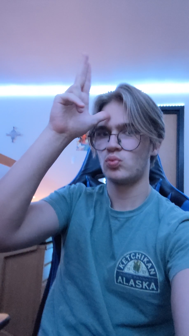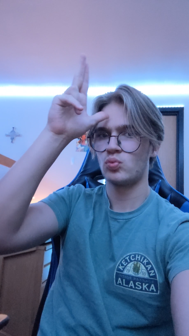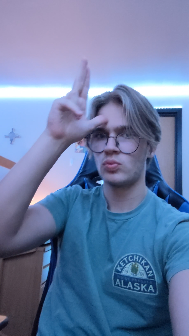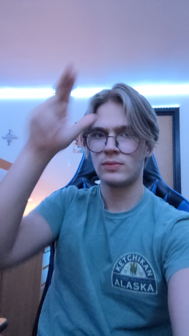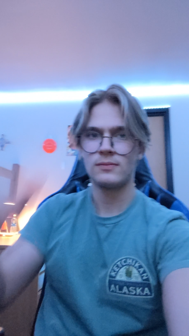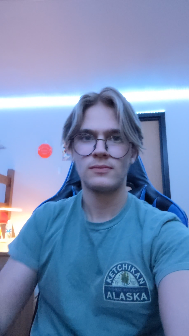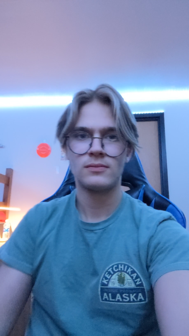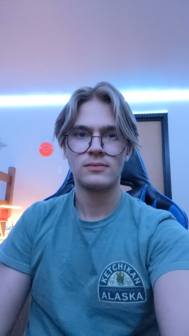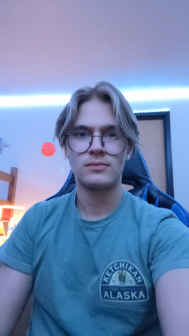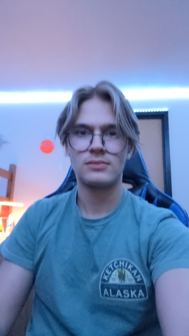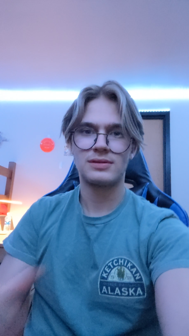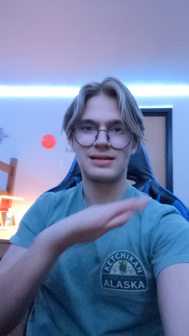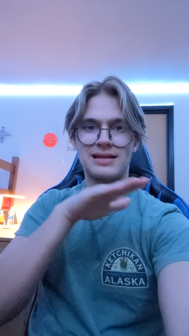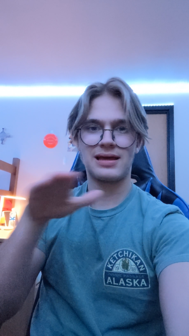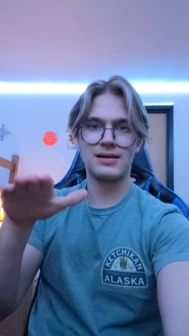nice